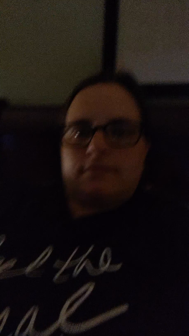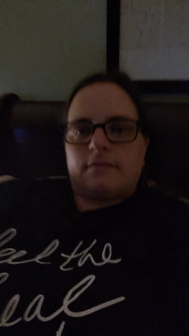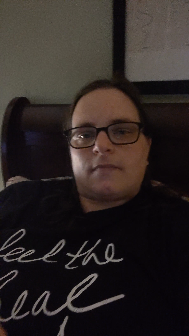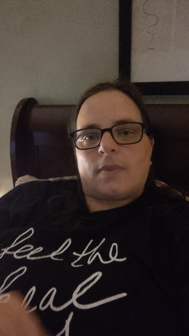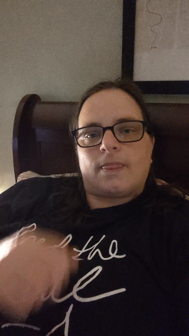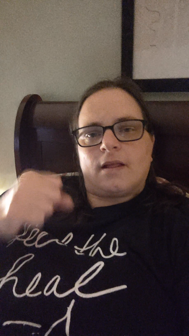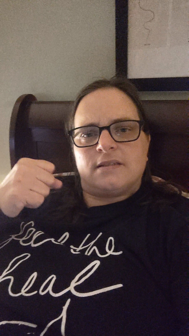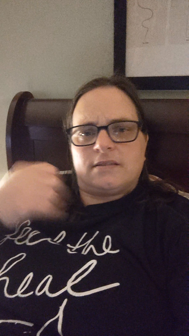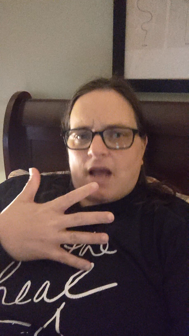scared